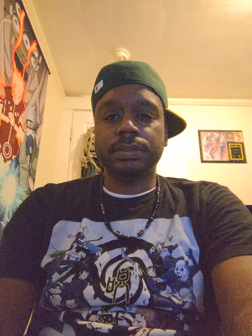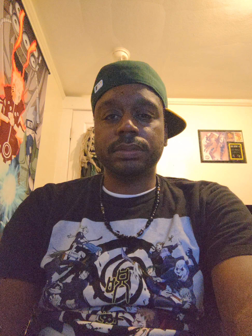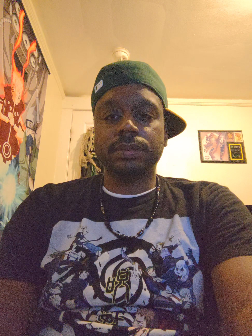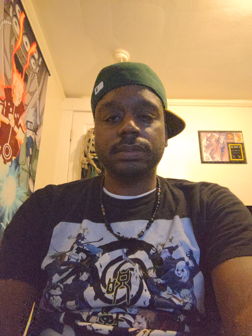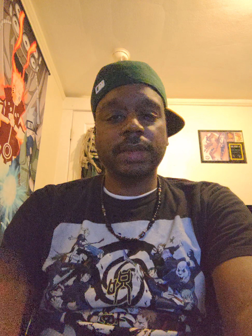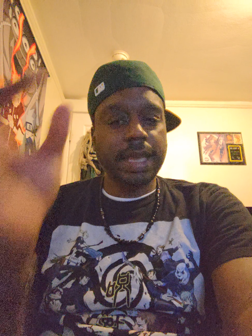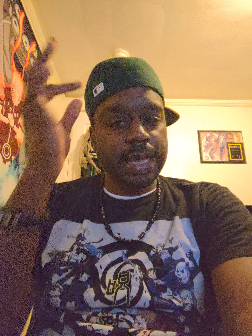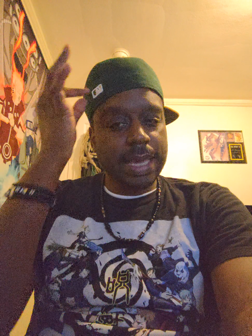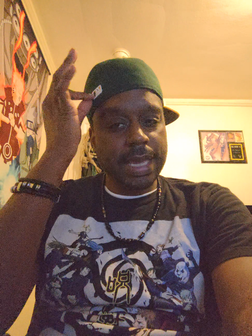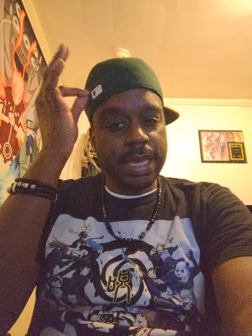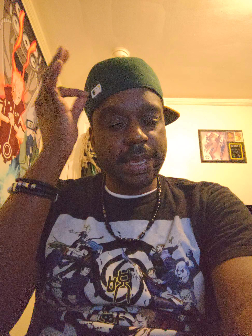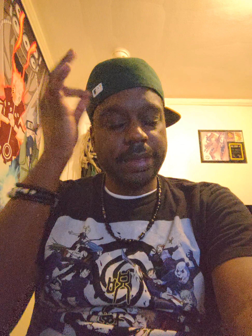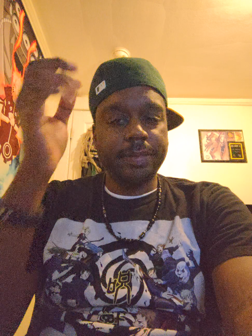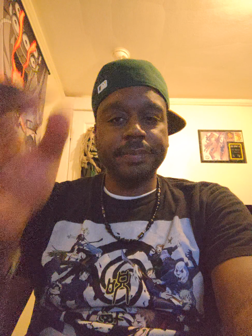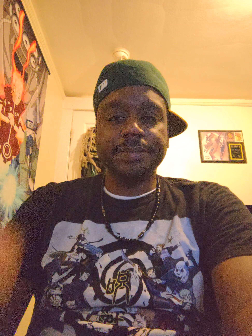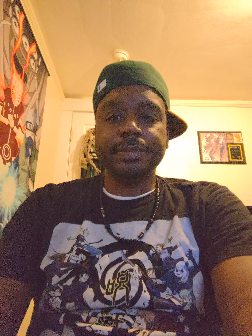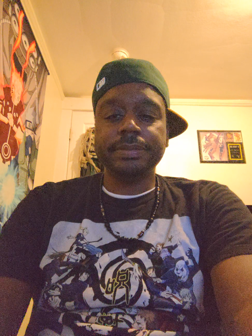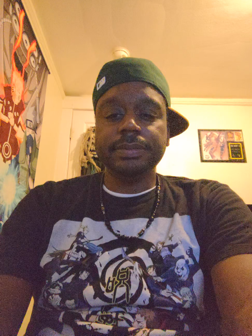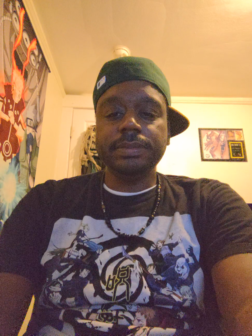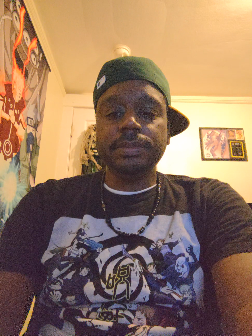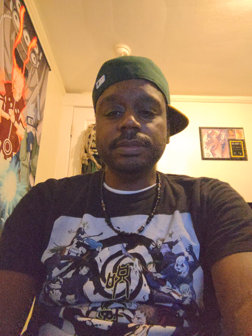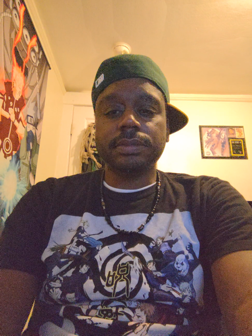hair